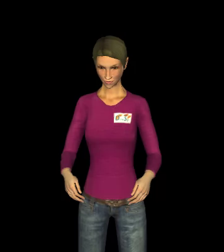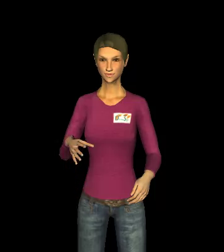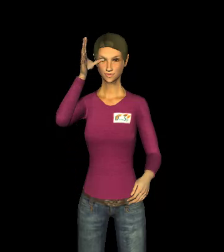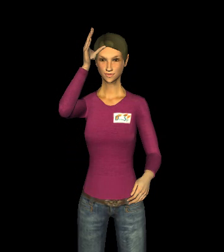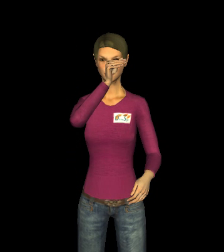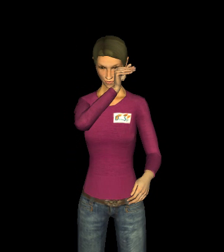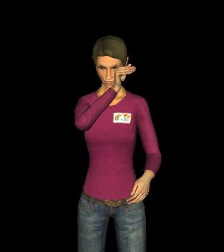ينسى